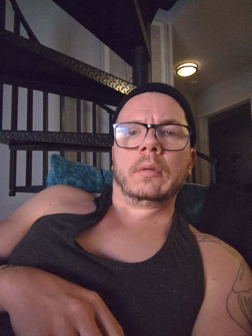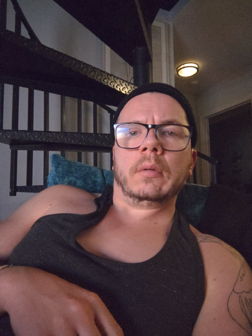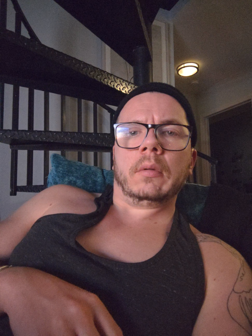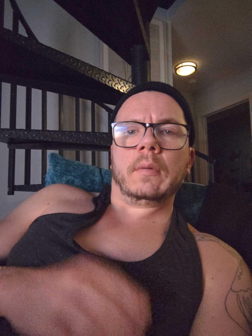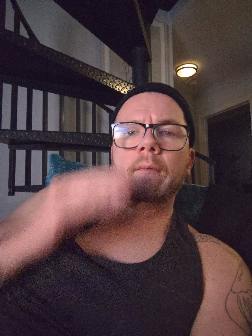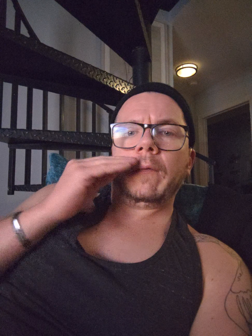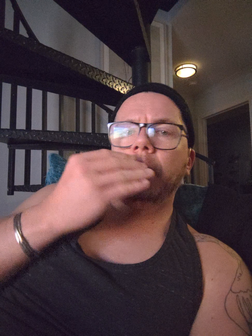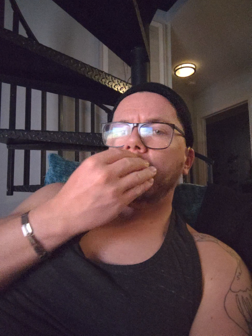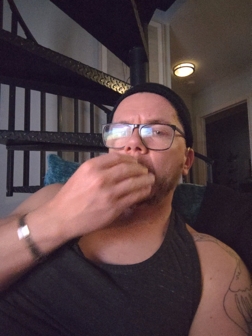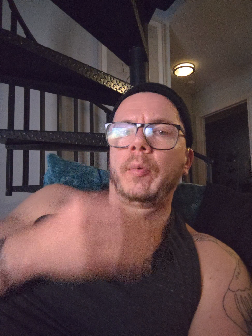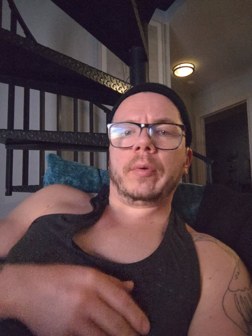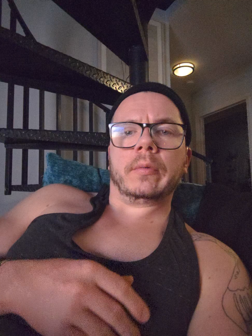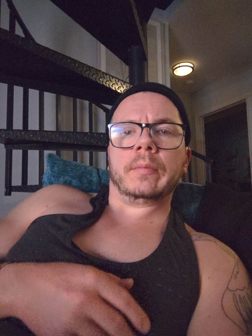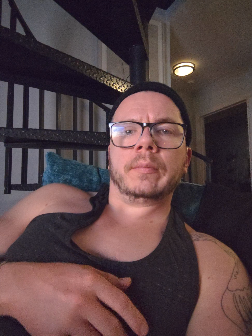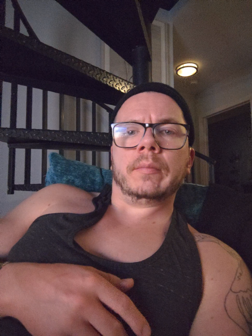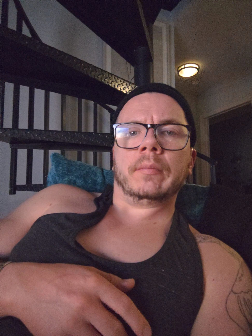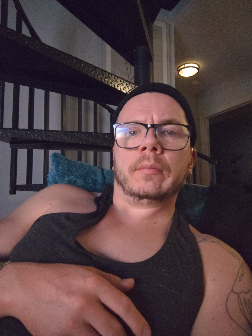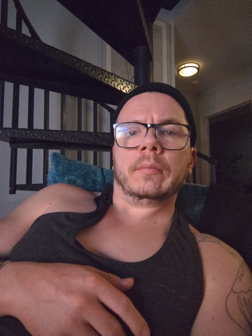flower